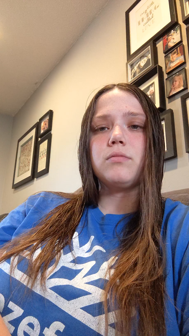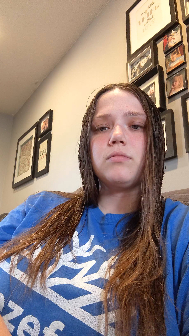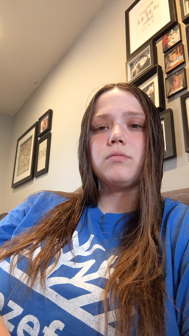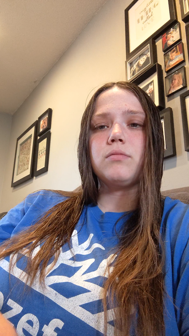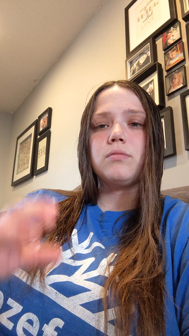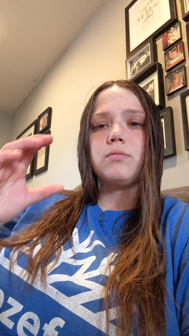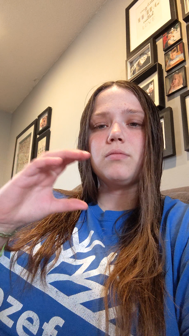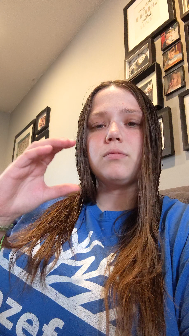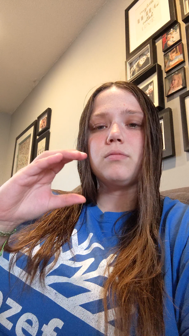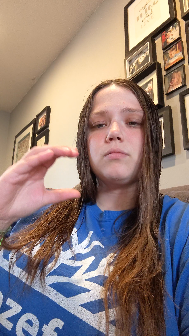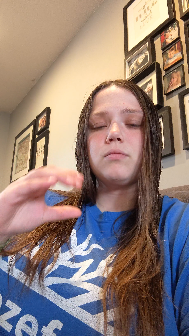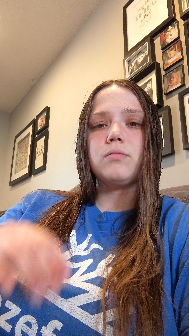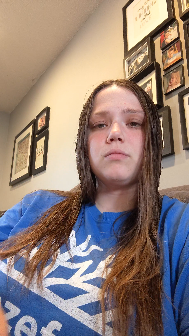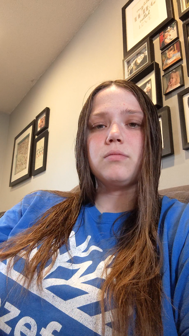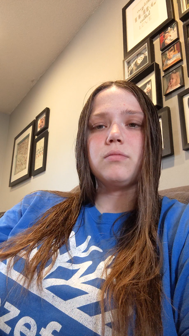ball